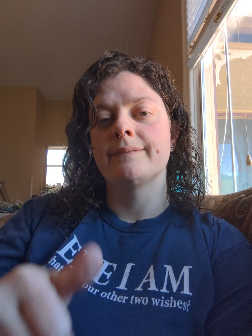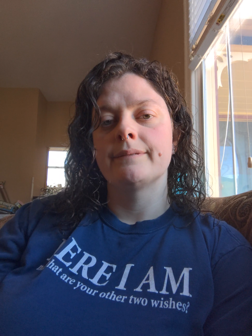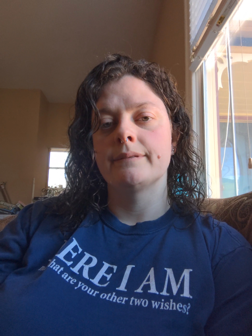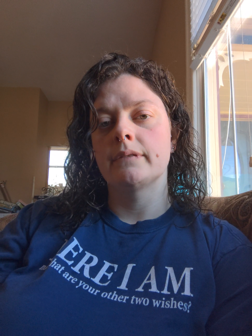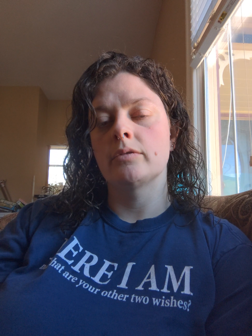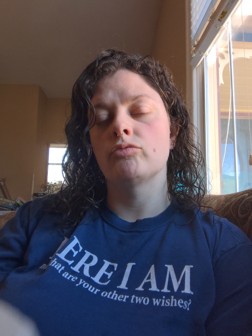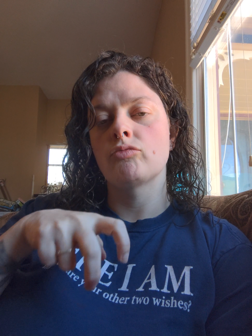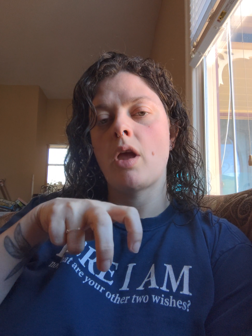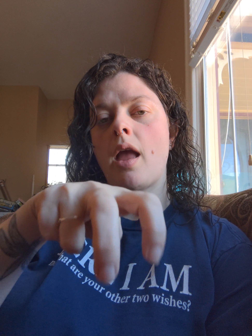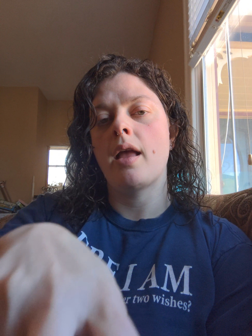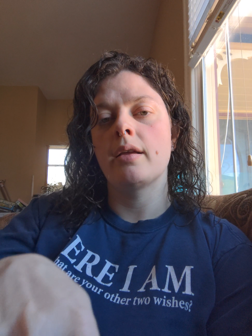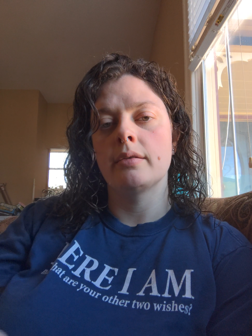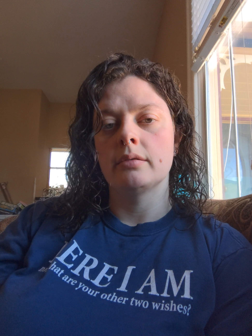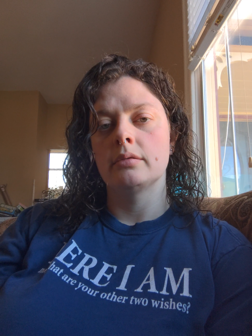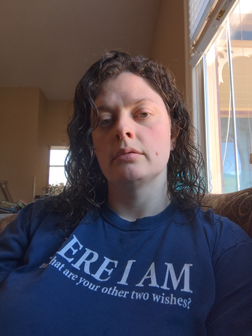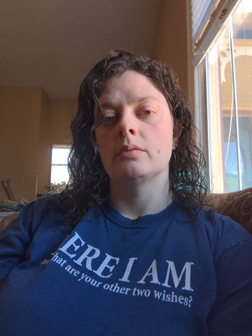ride